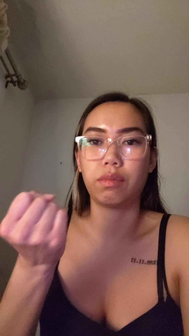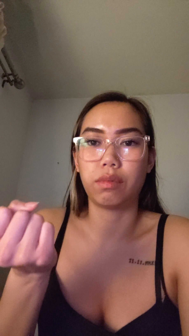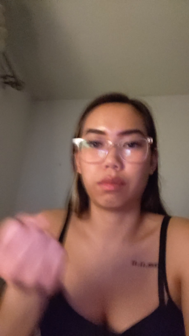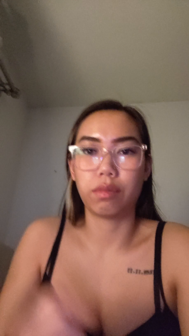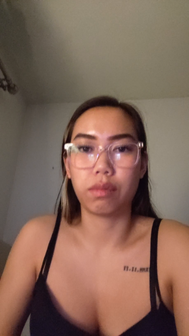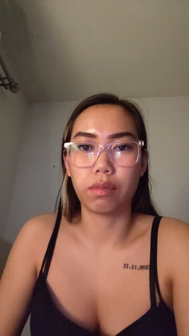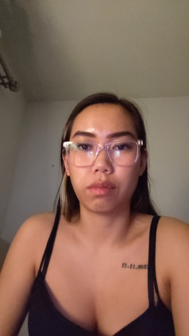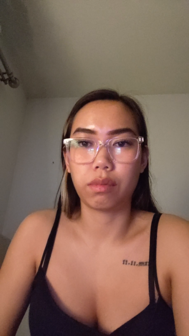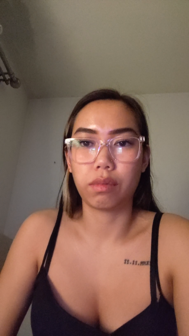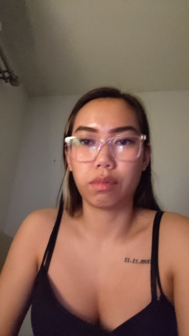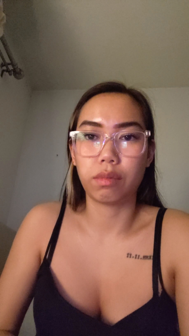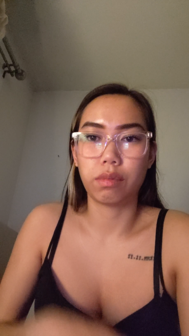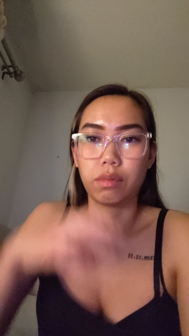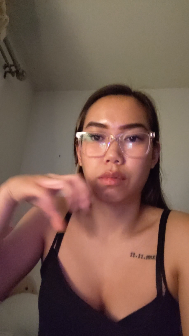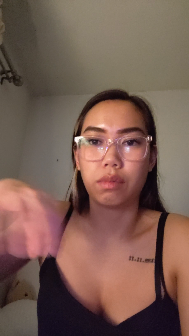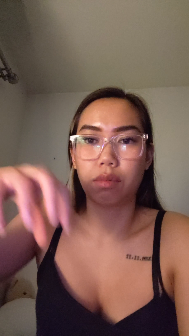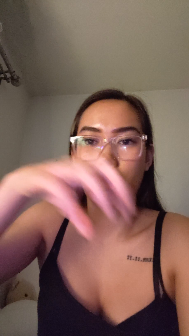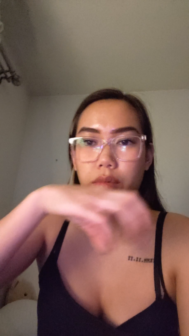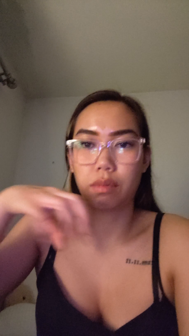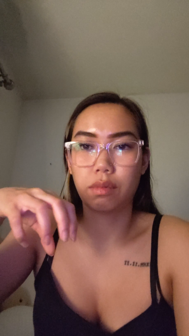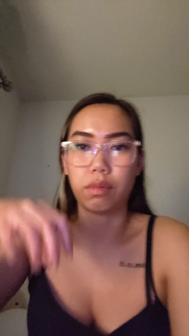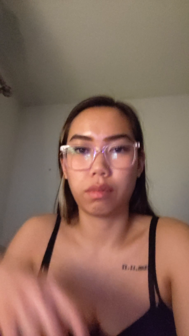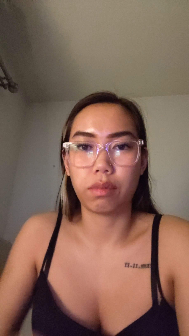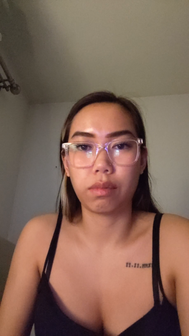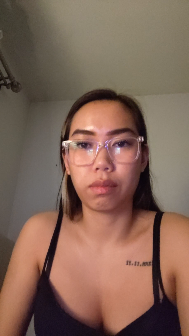block